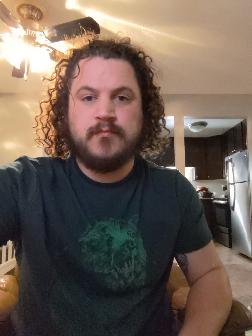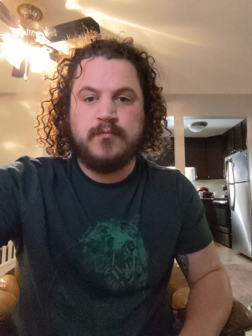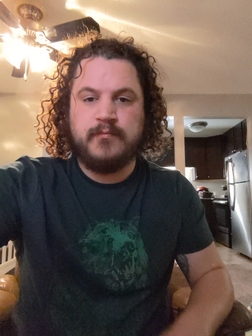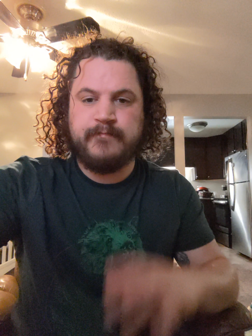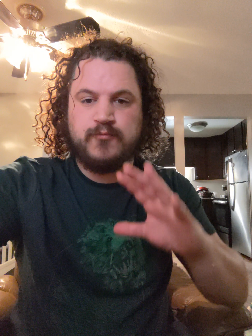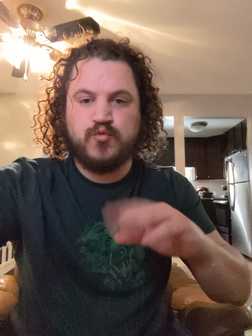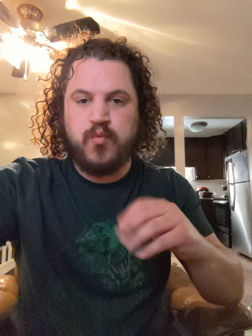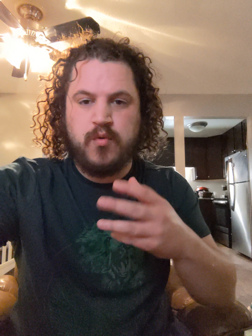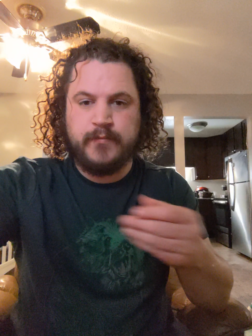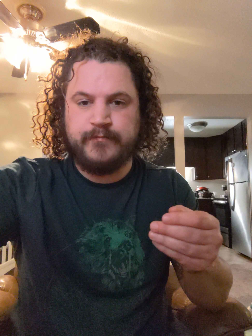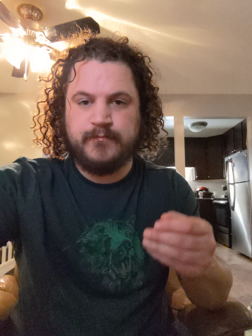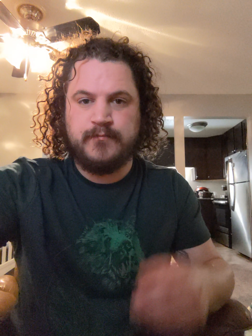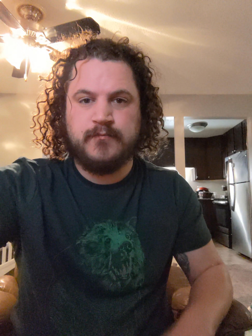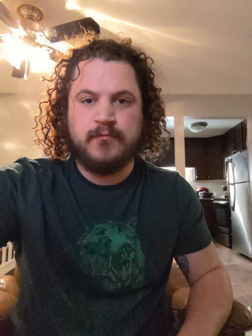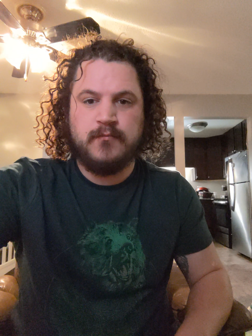story